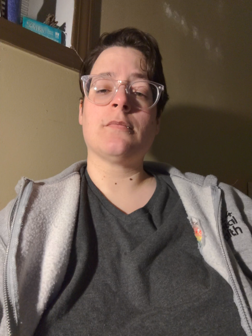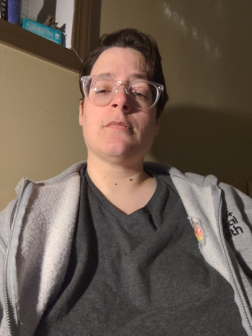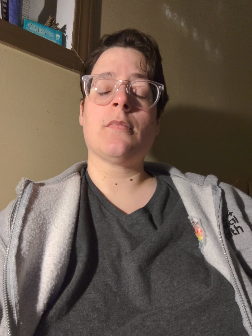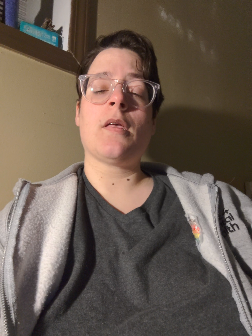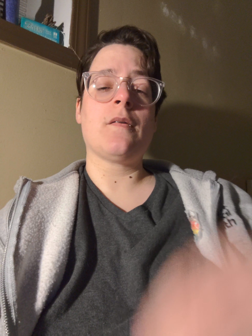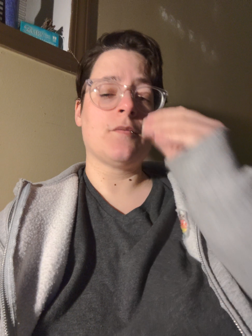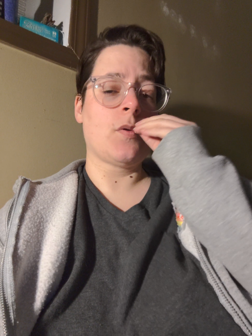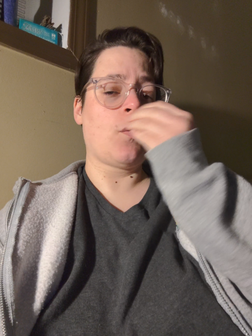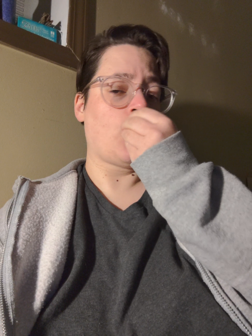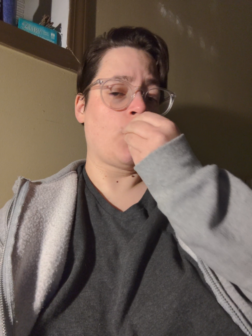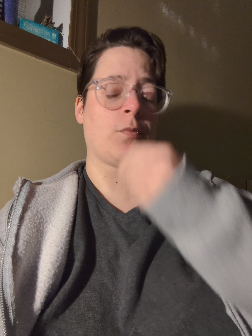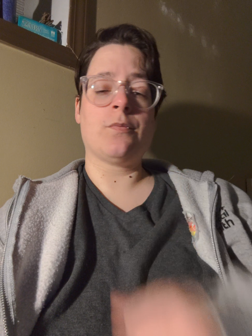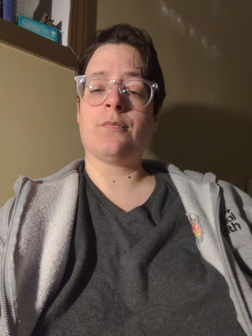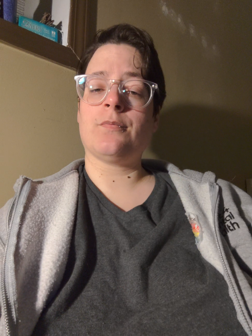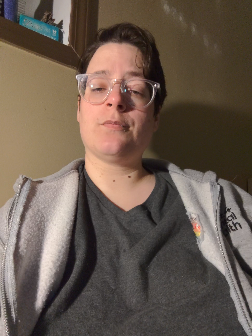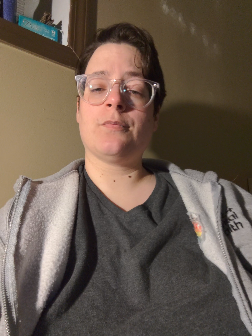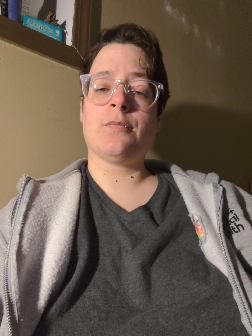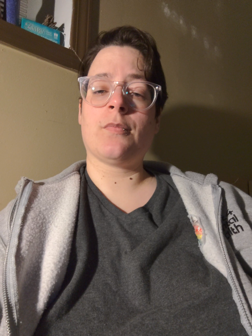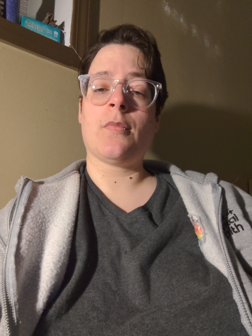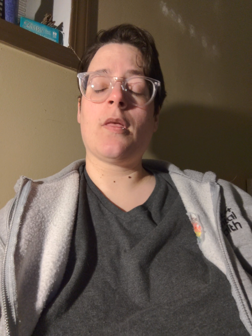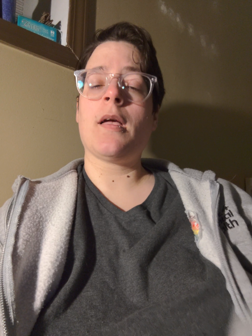flower